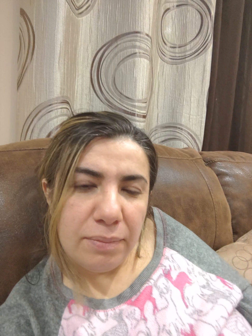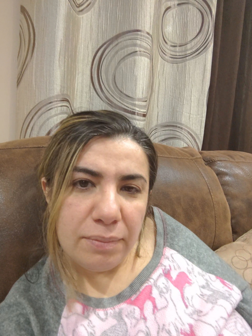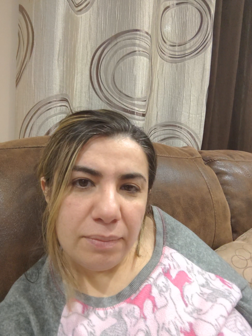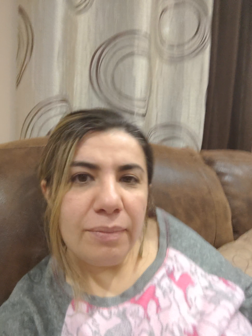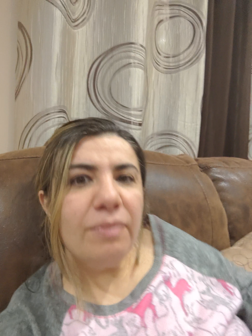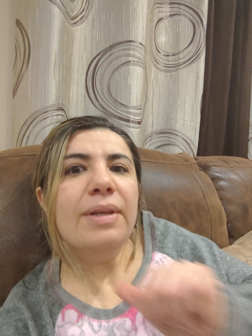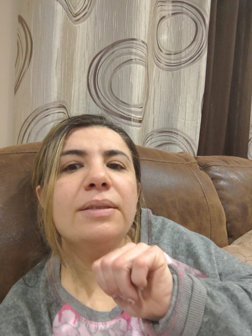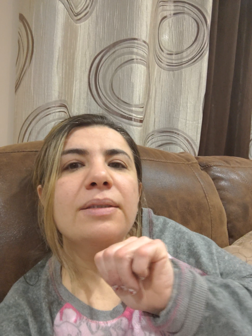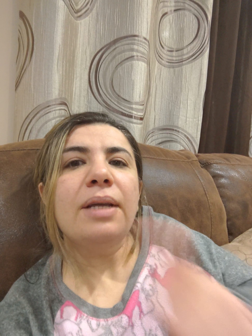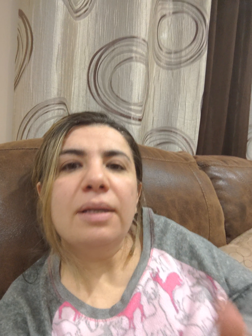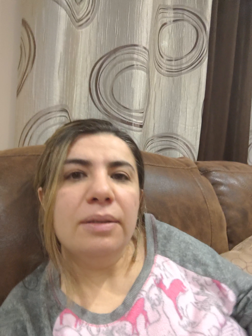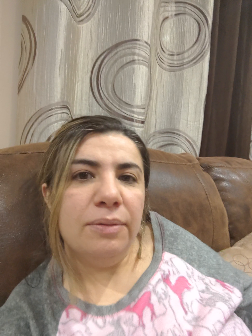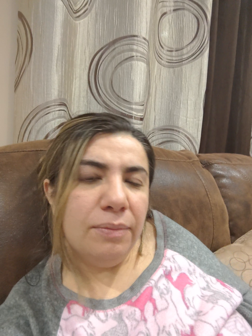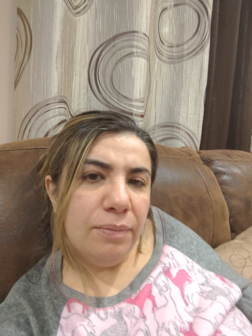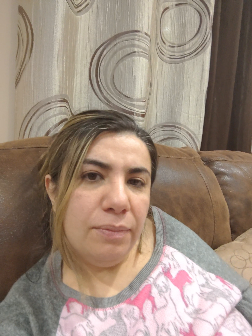not